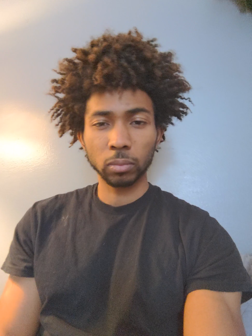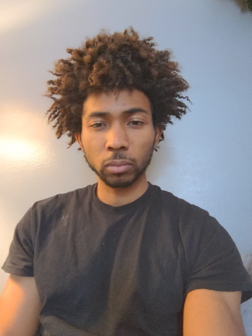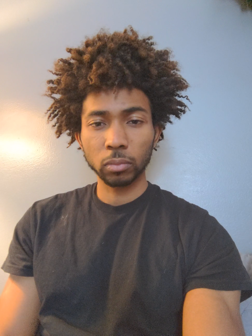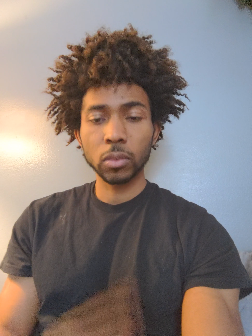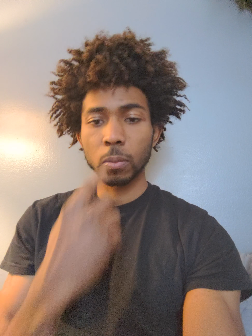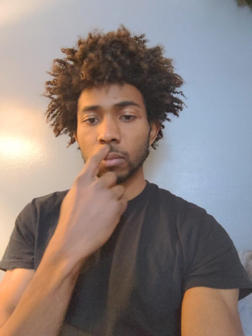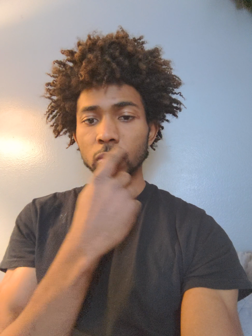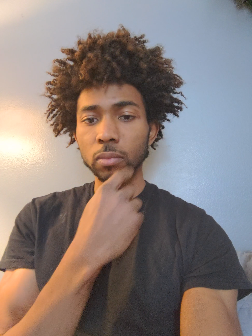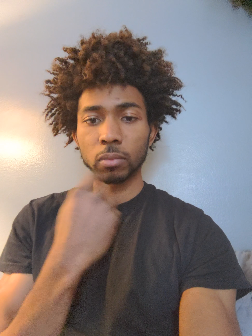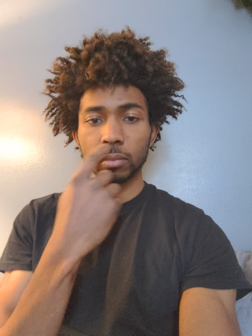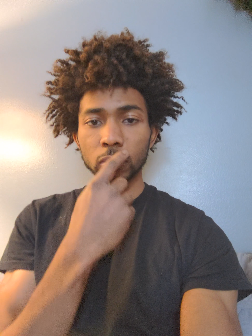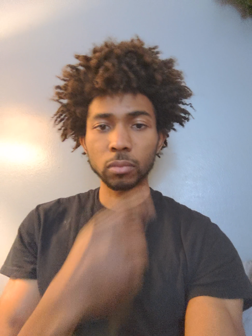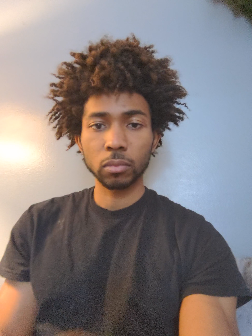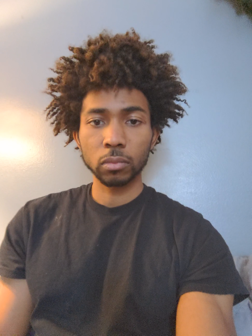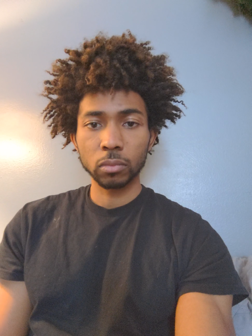lips